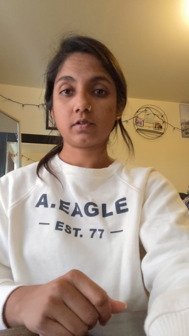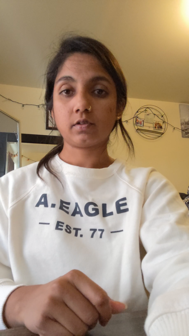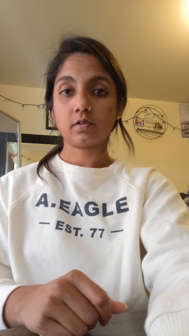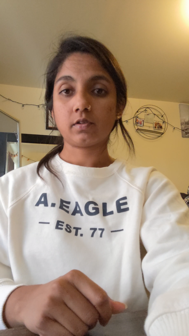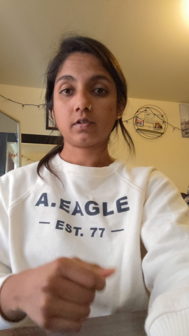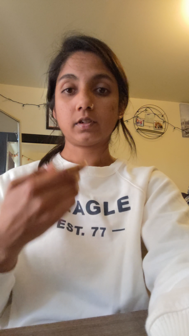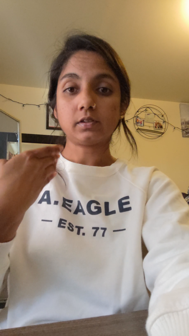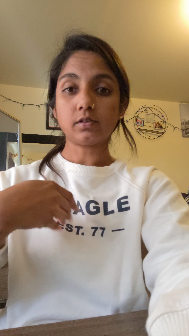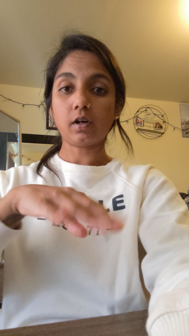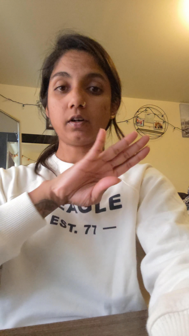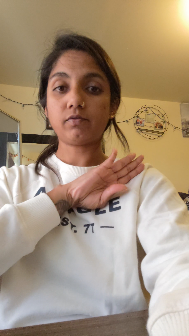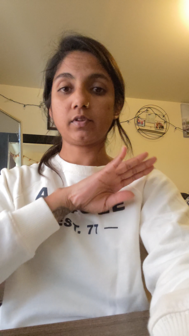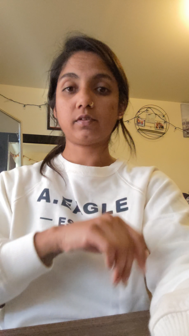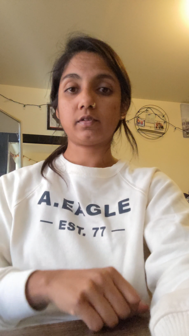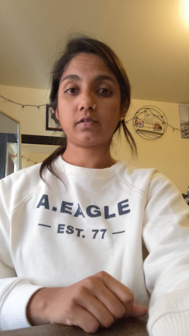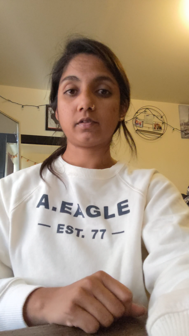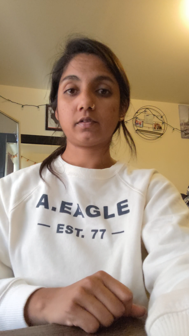scarf